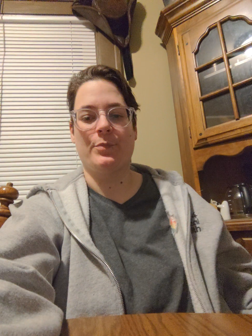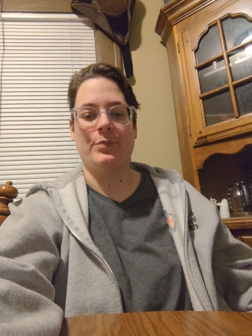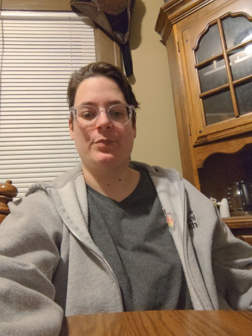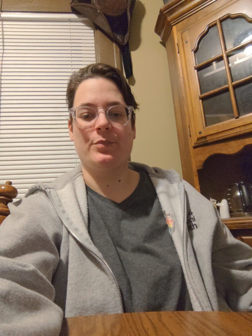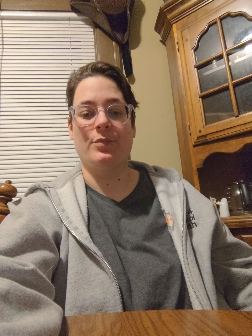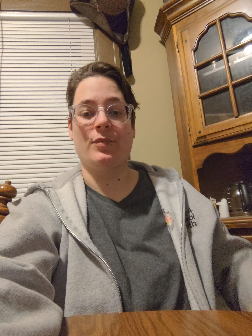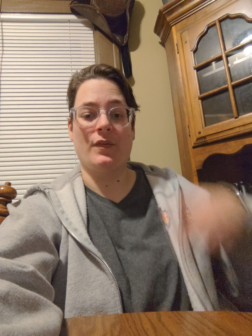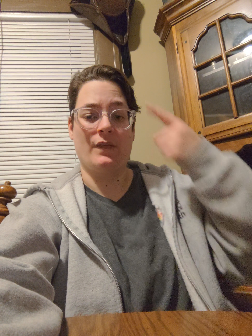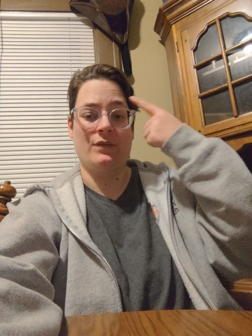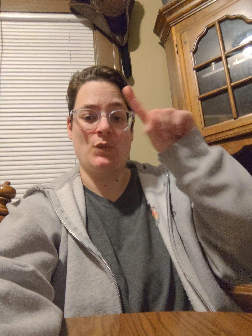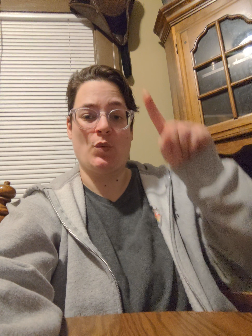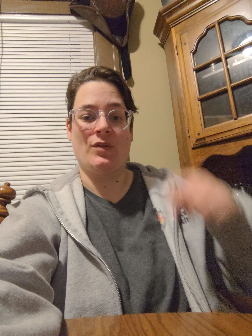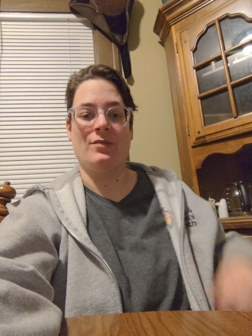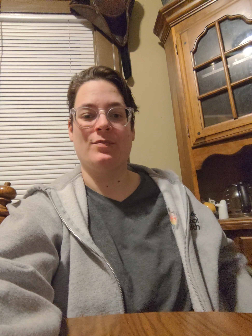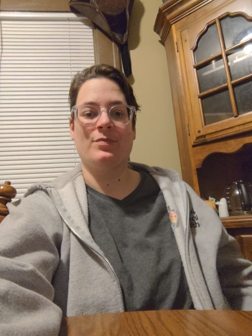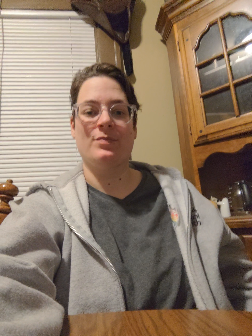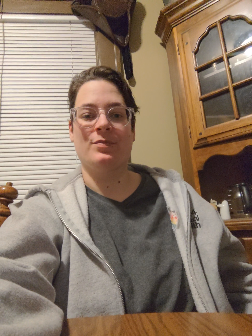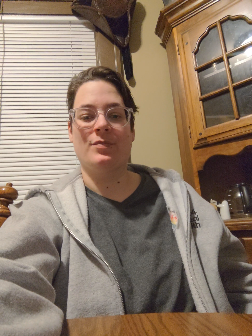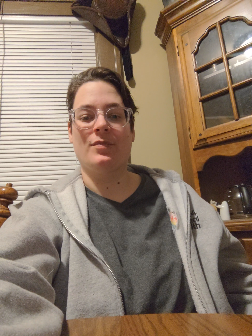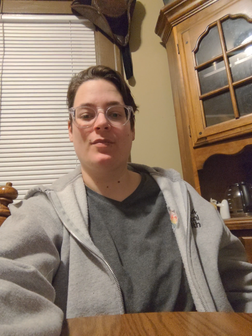for